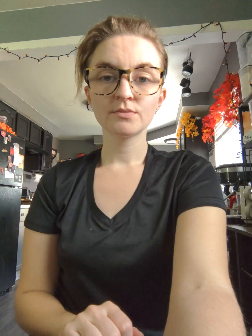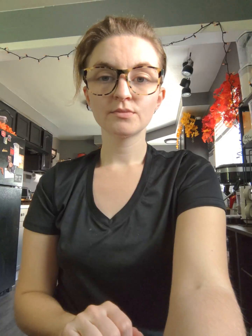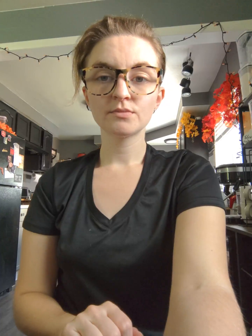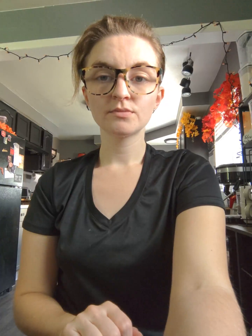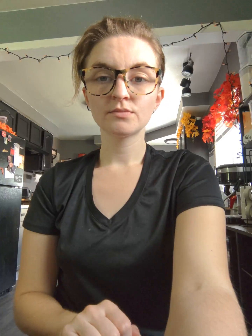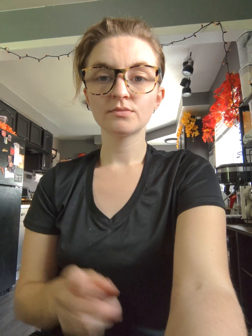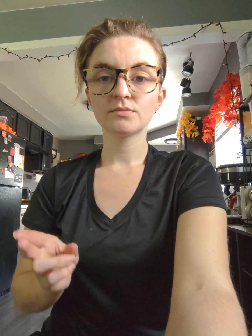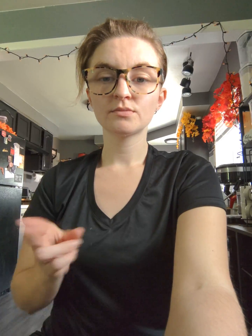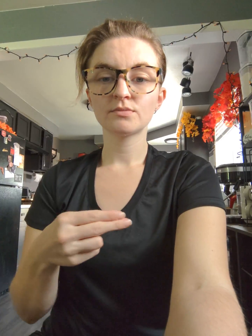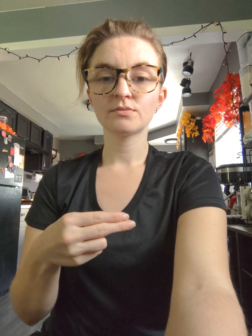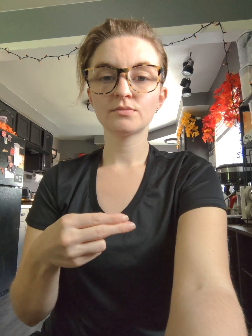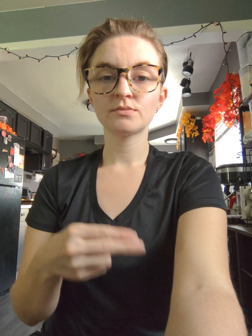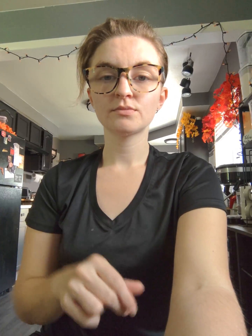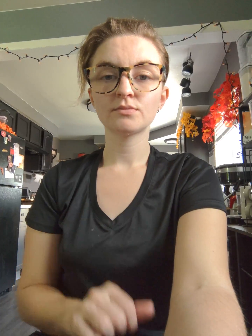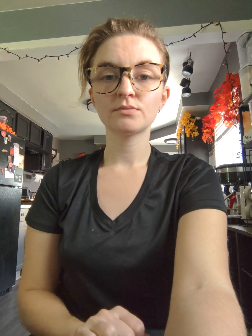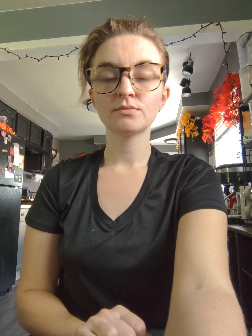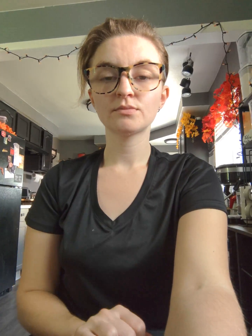belt